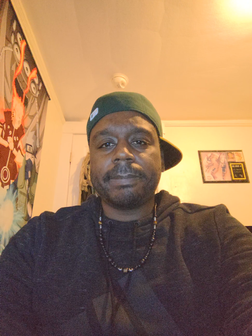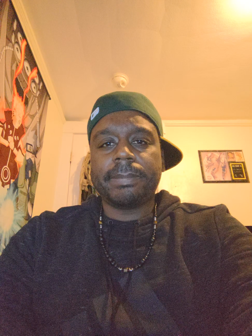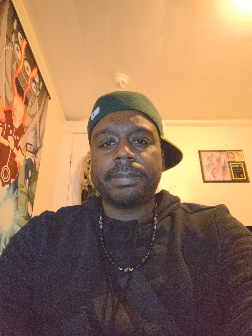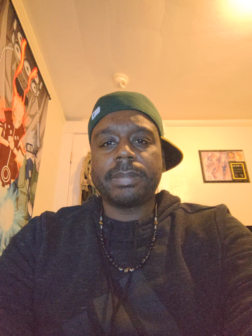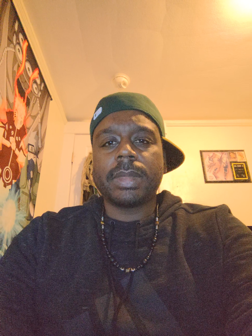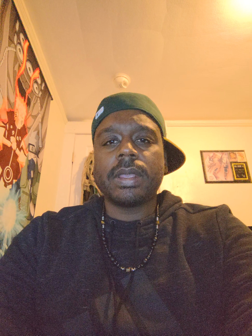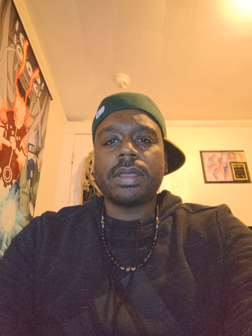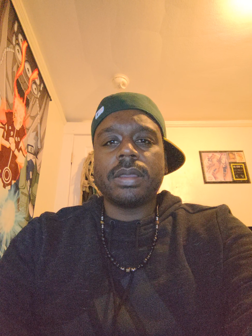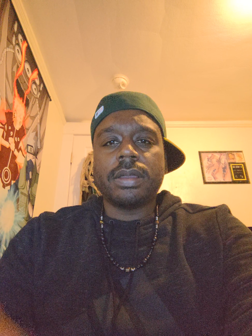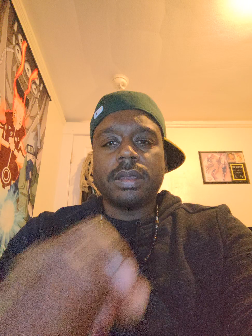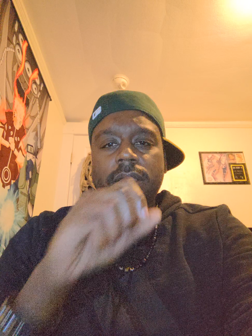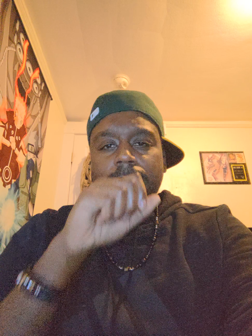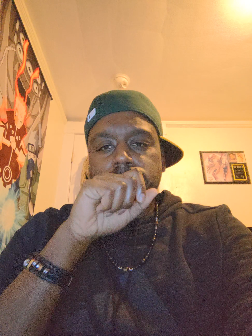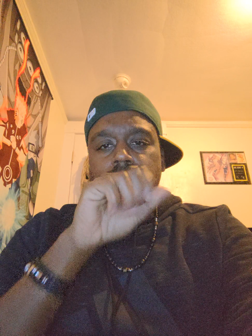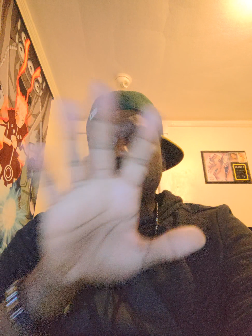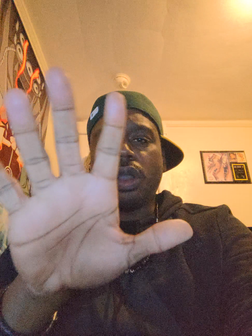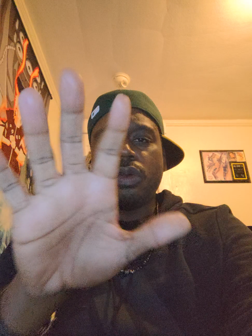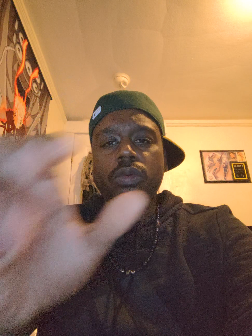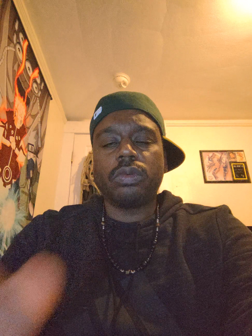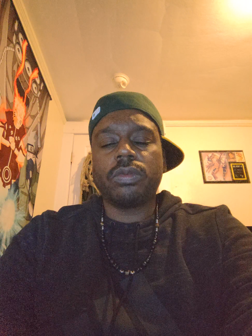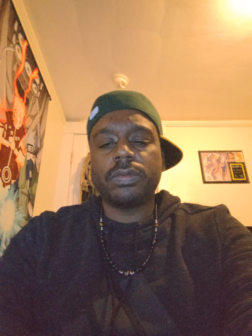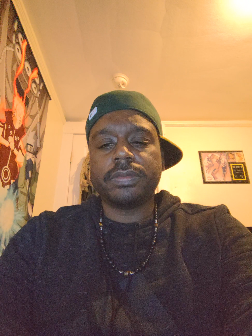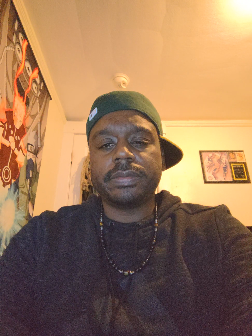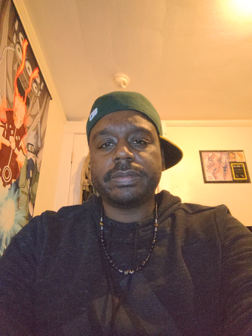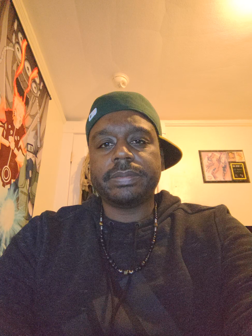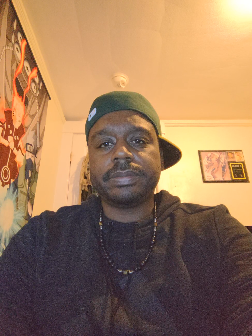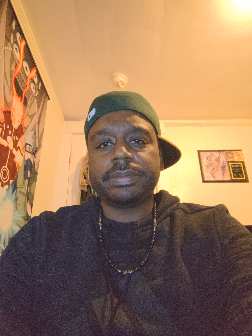blow